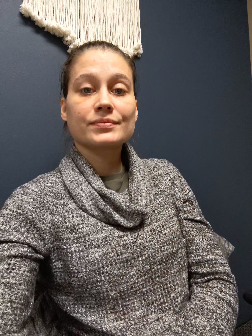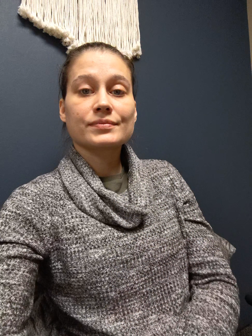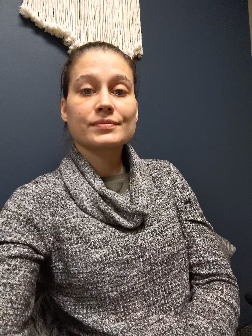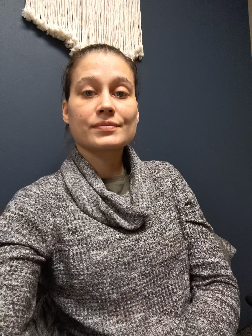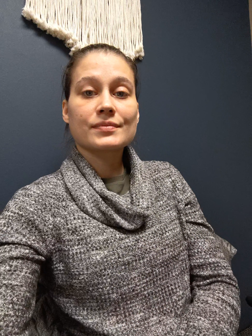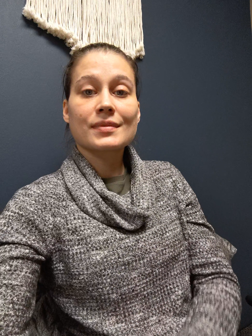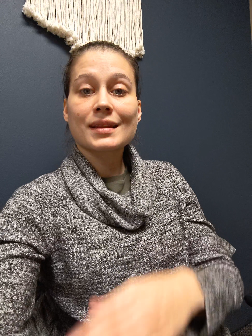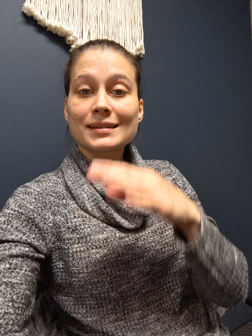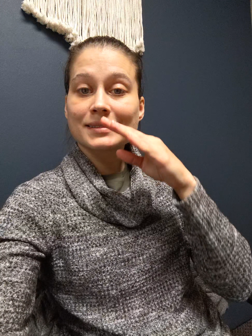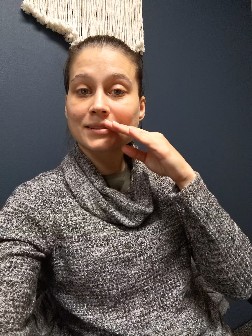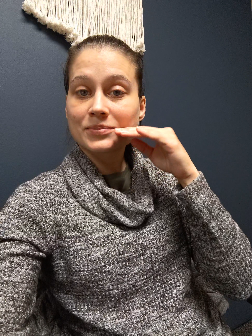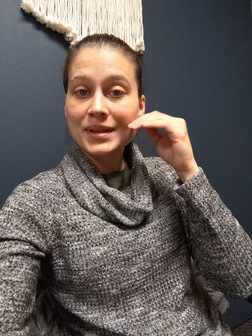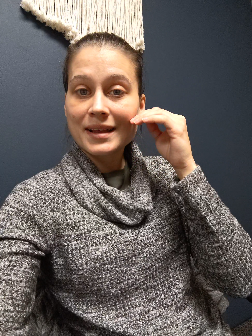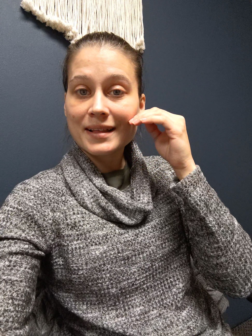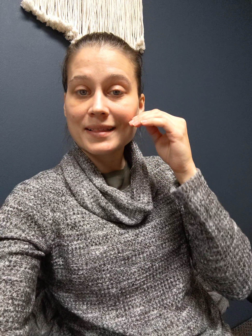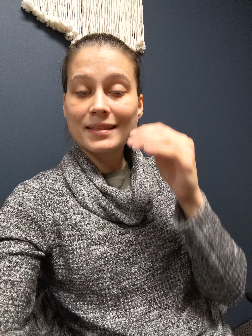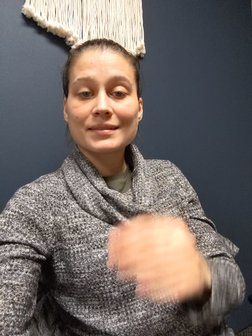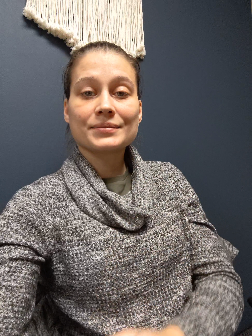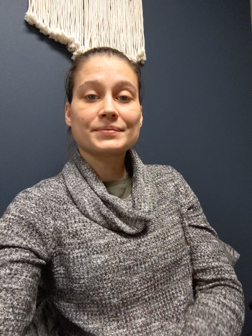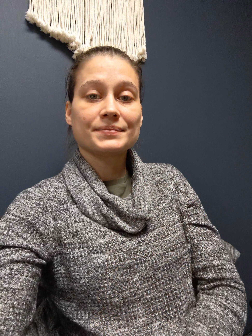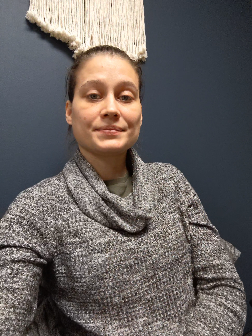smile